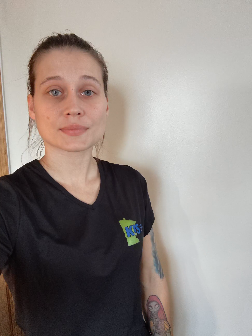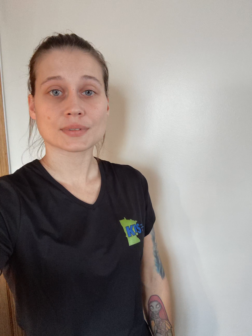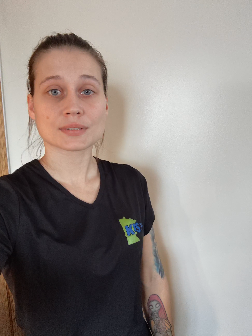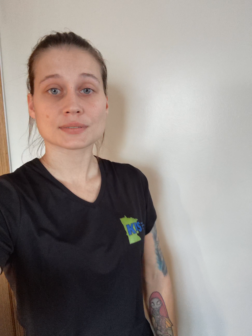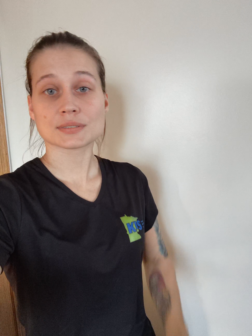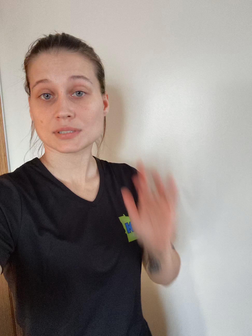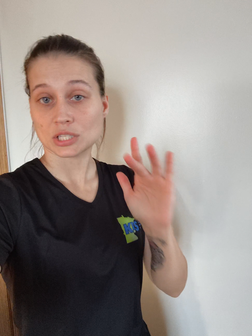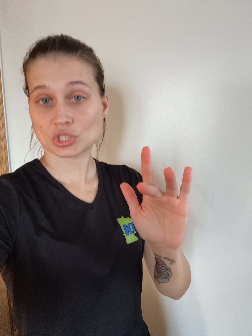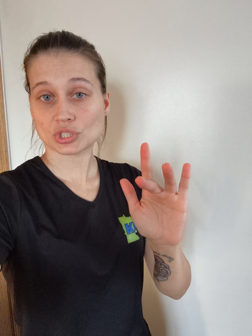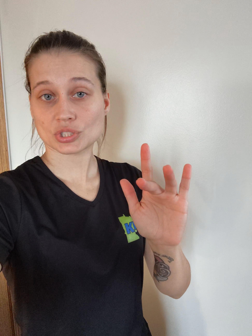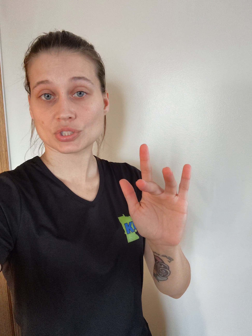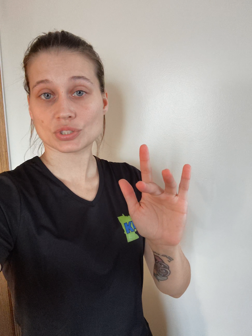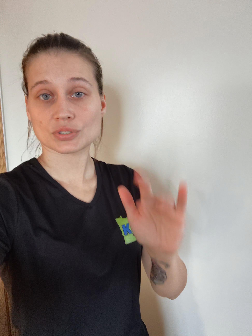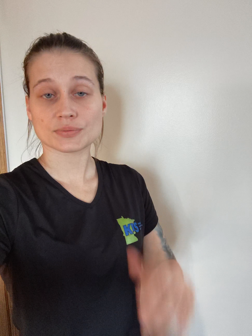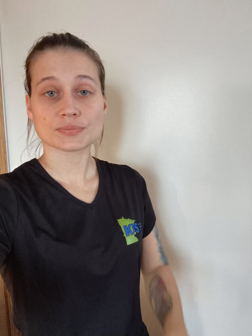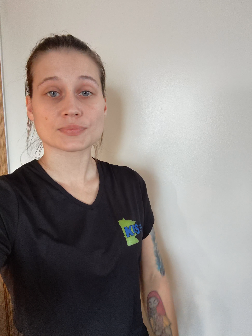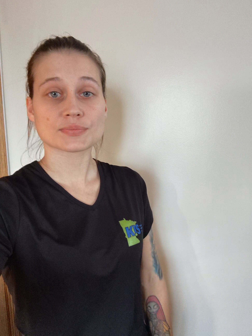touch